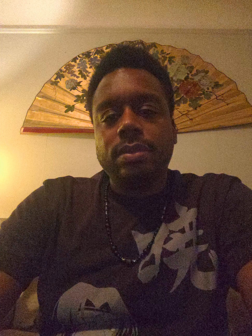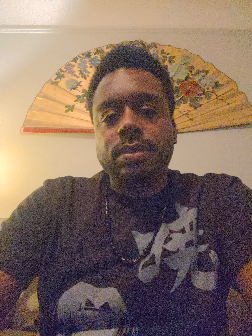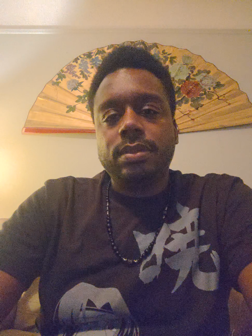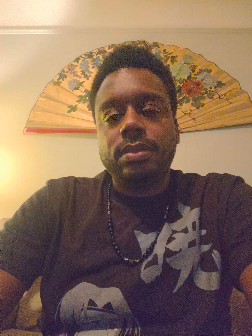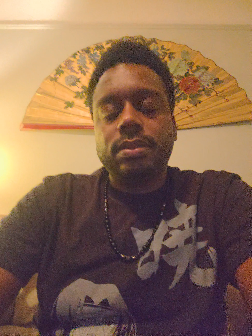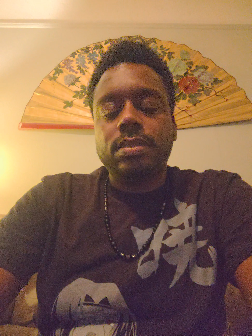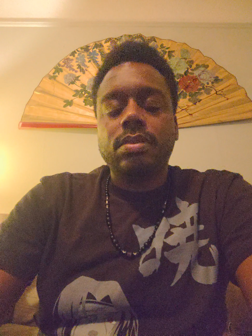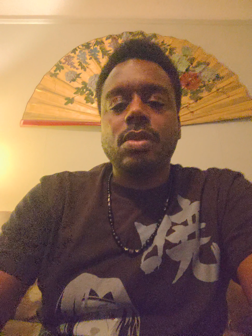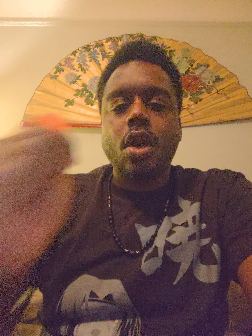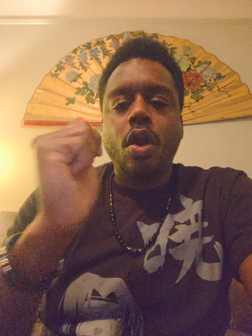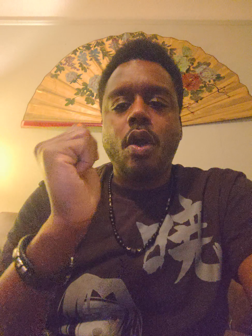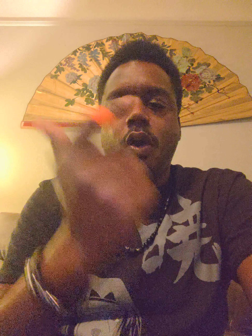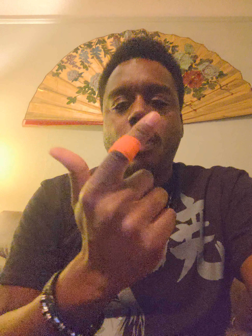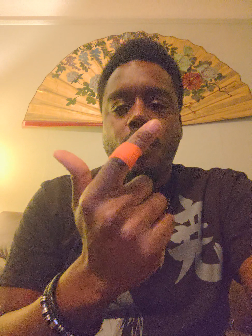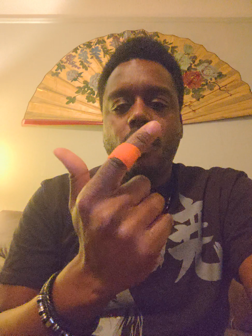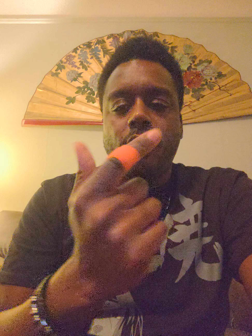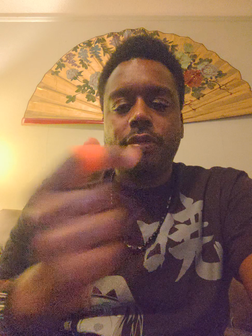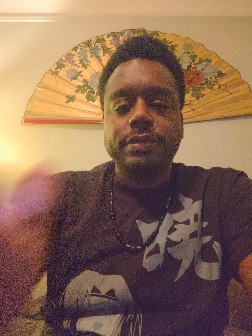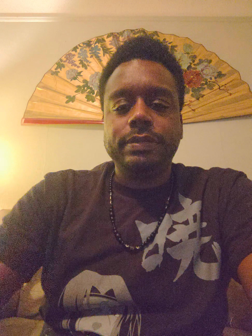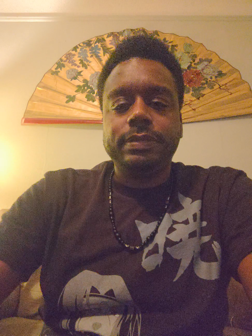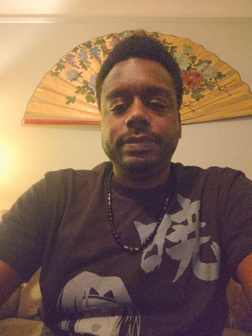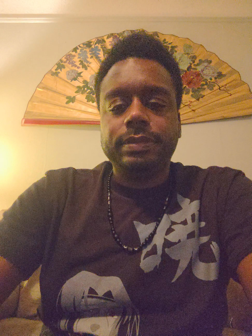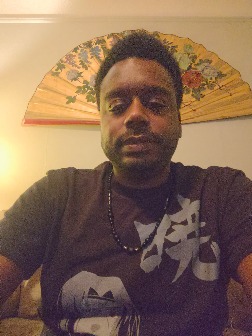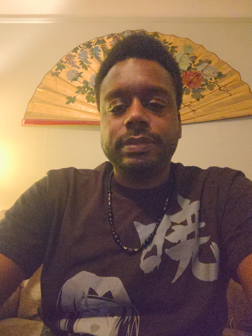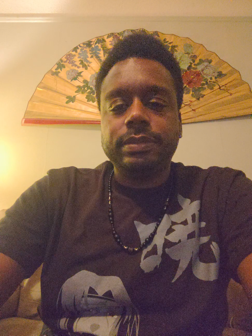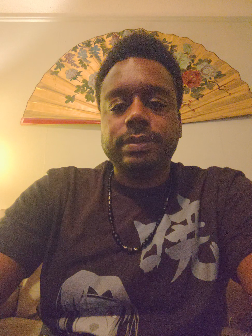all